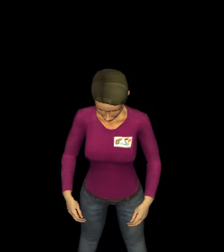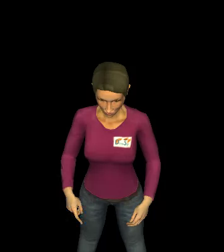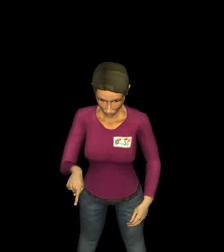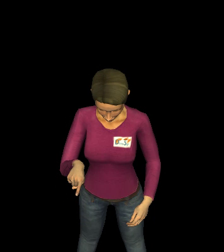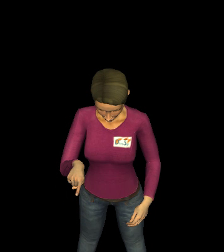أنت